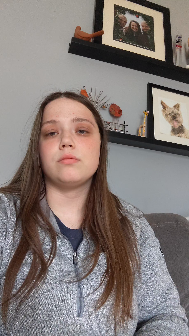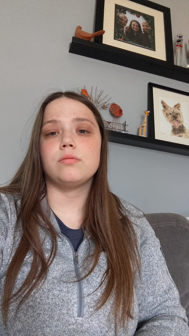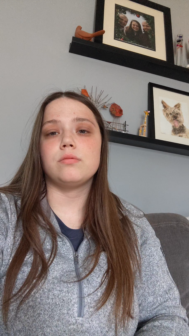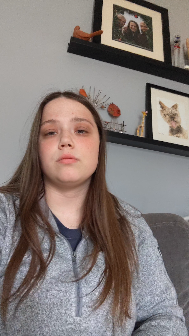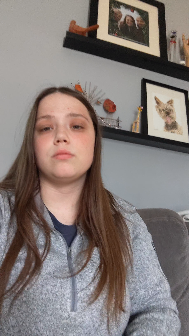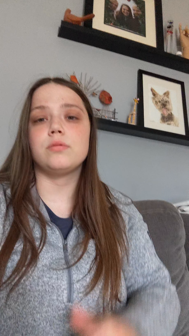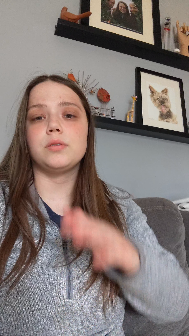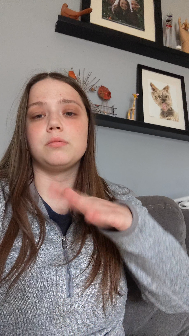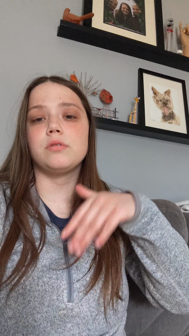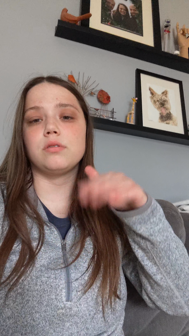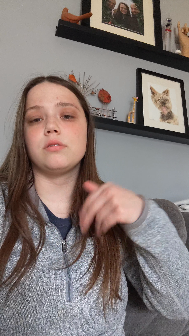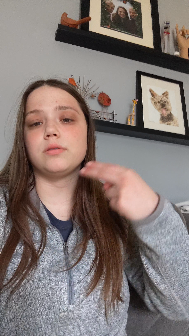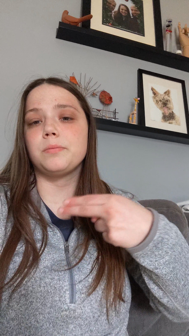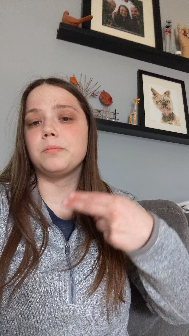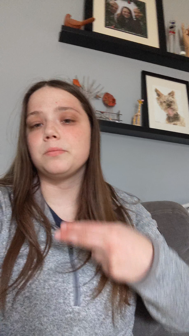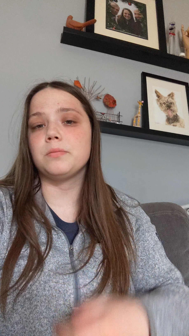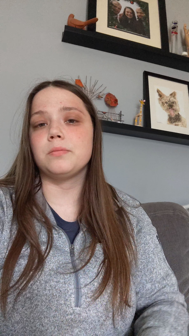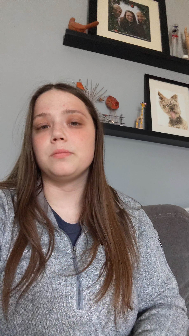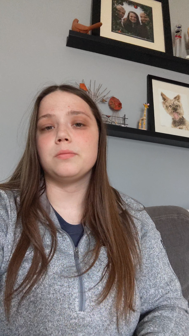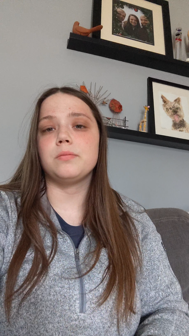pet's name